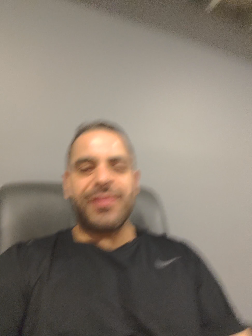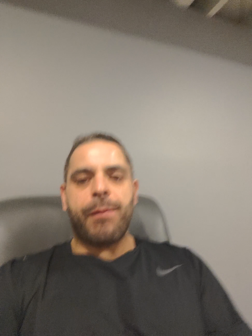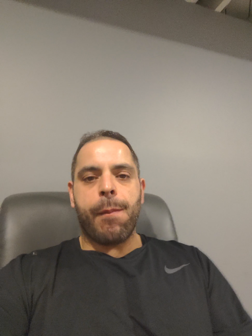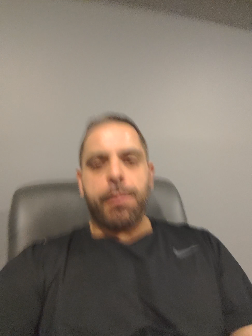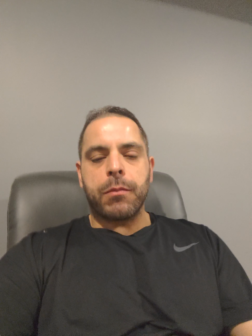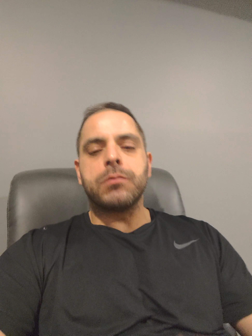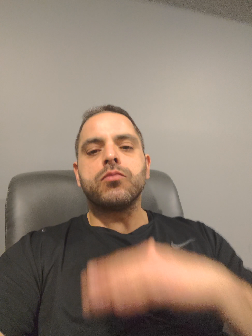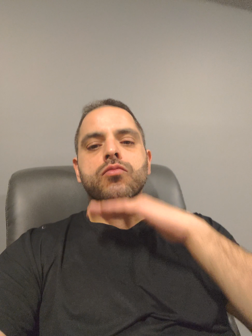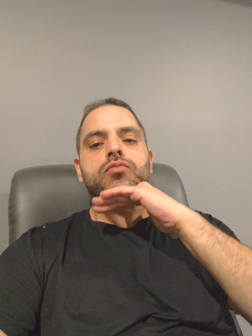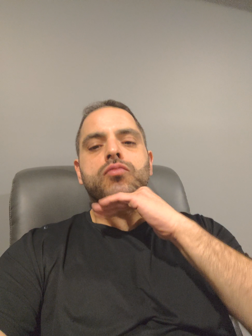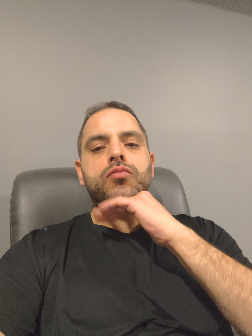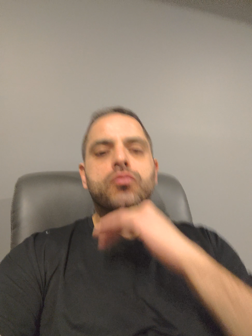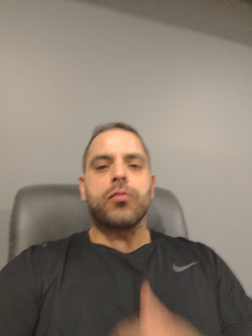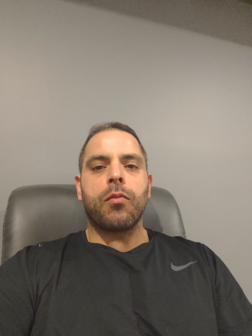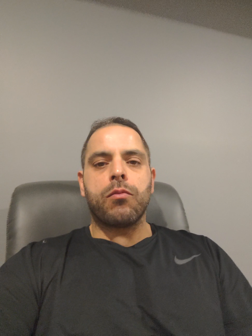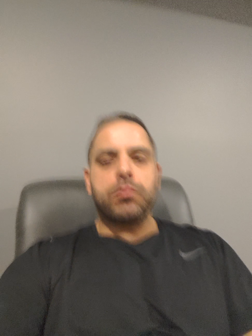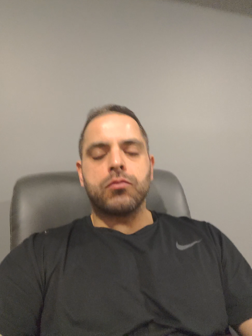pig